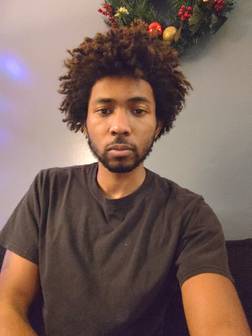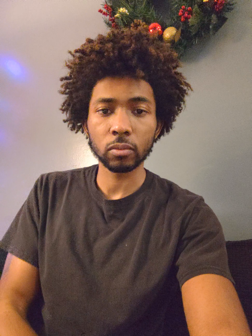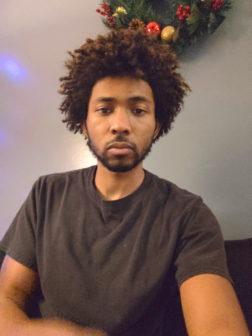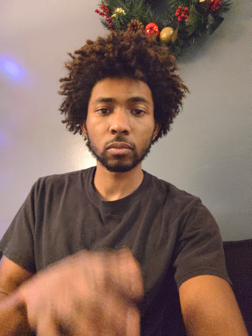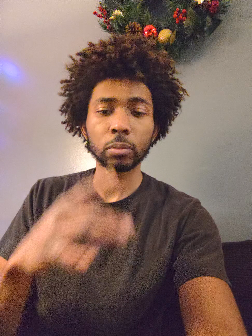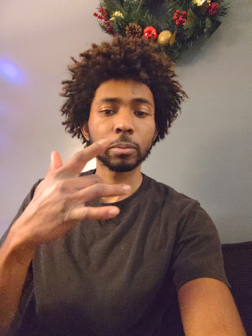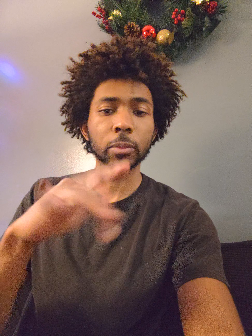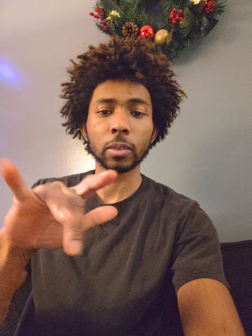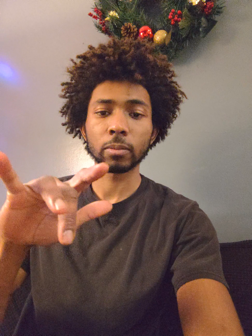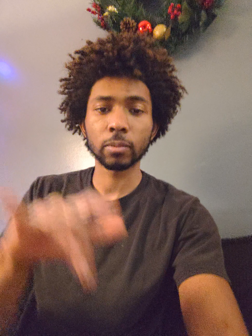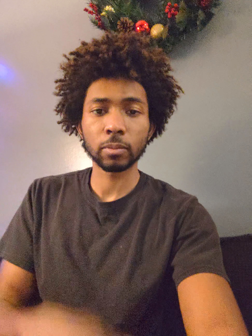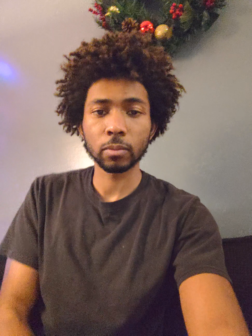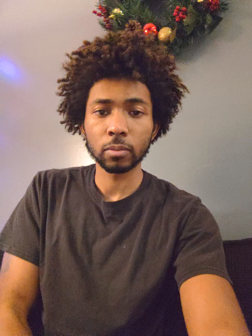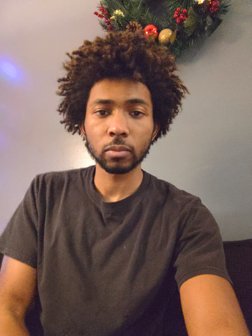empty